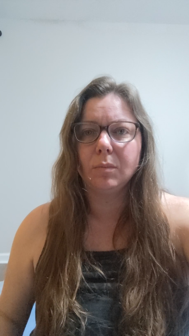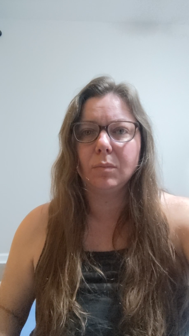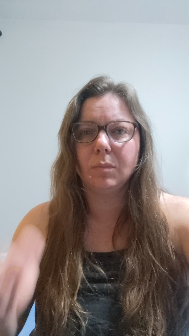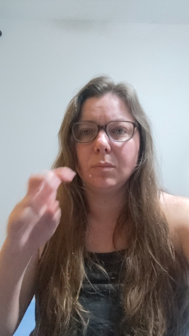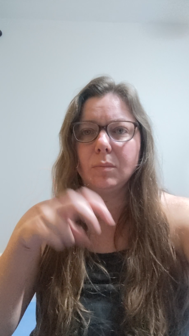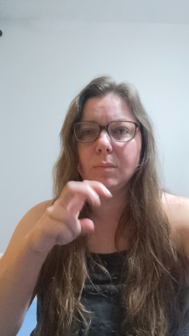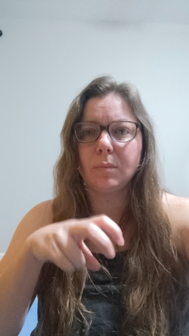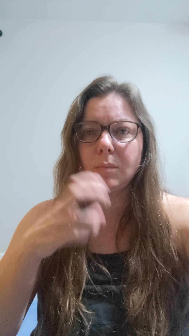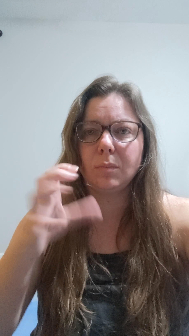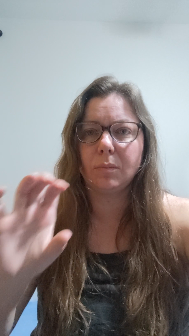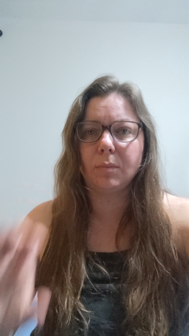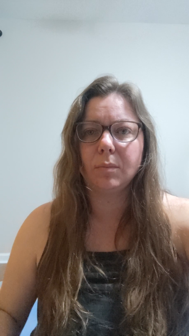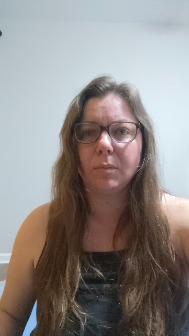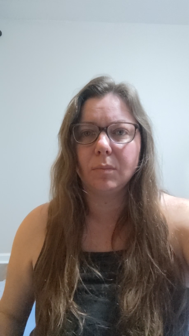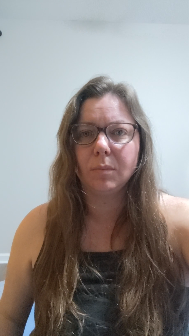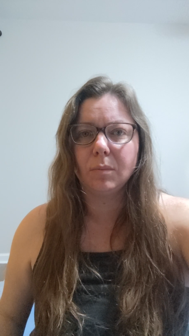potato chip